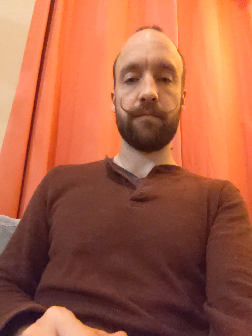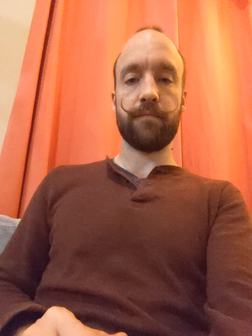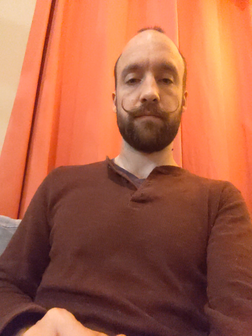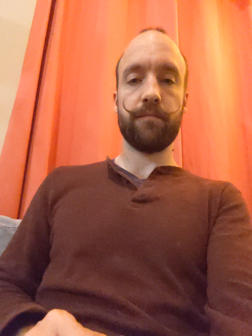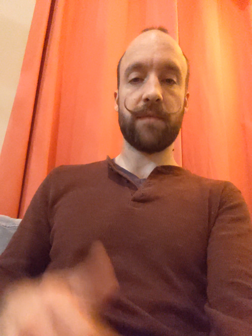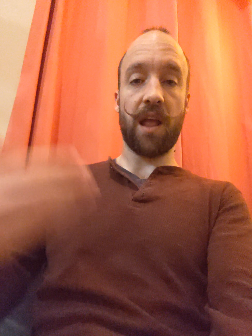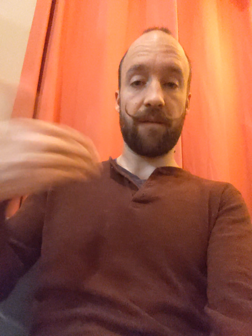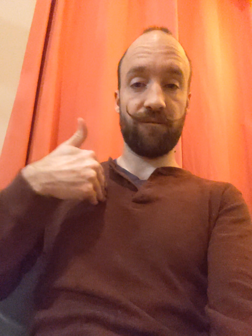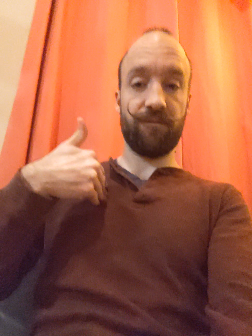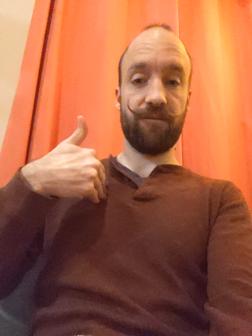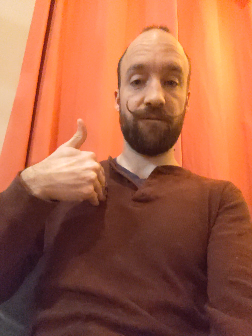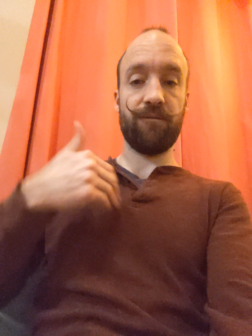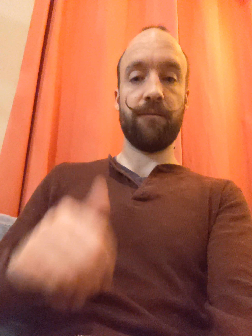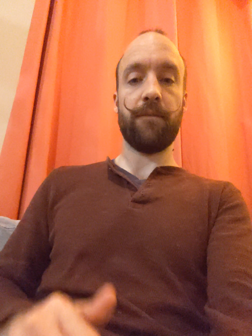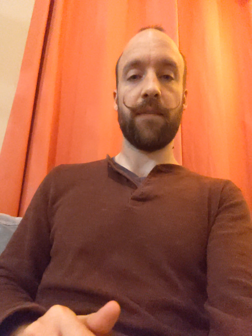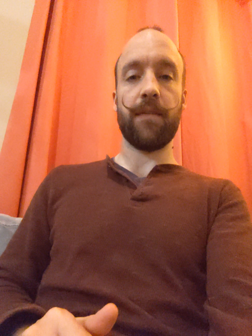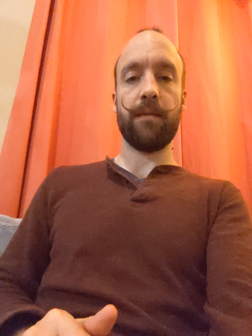have